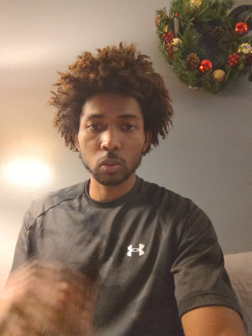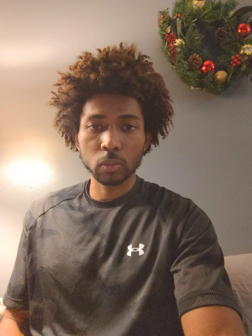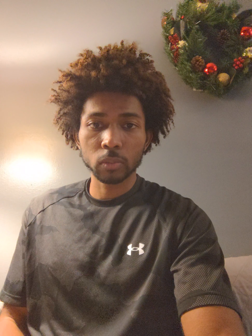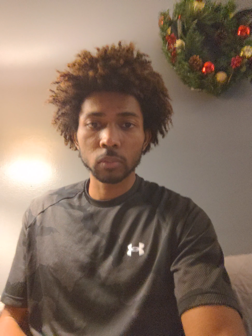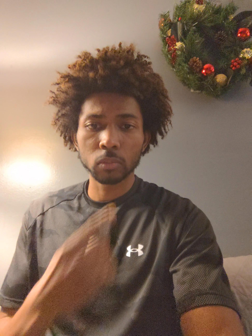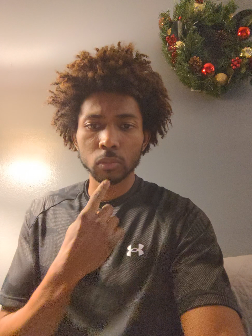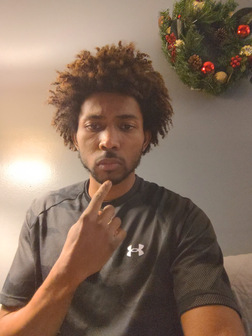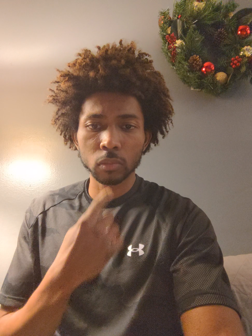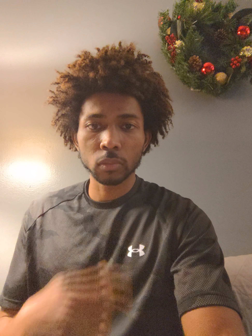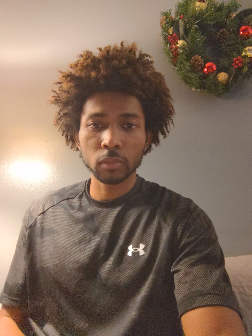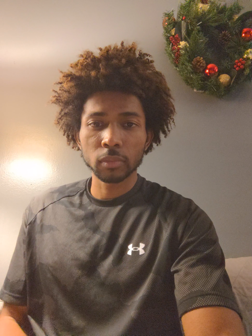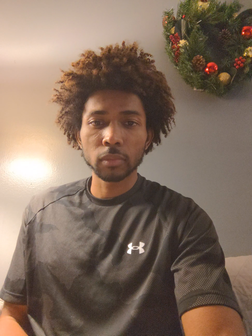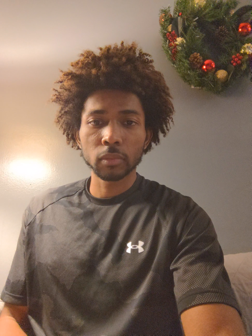say